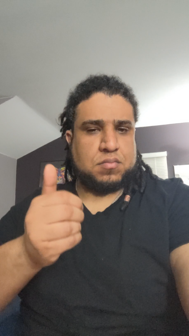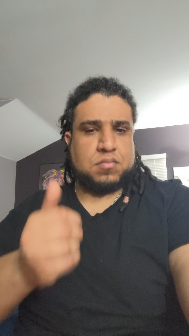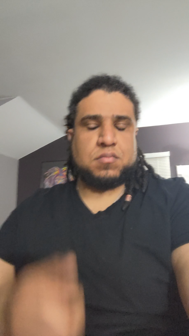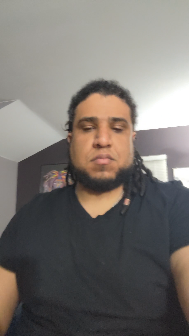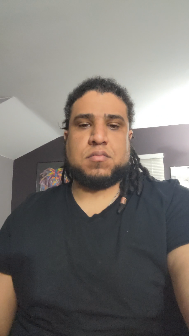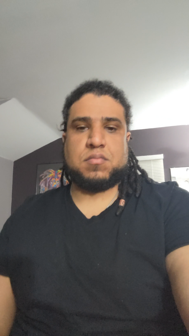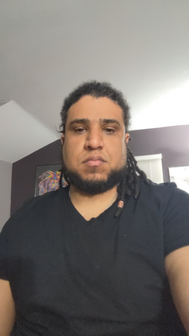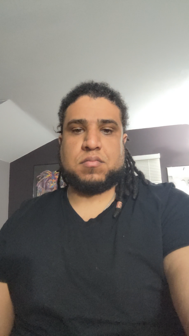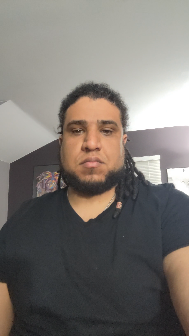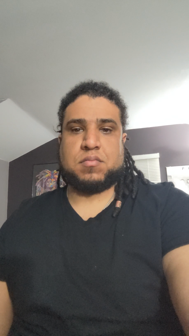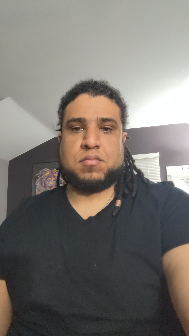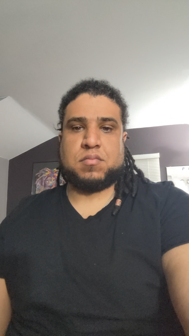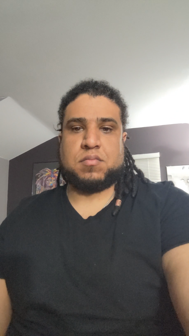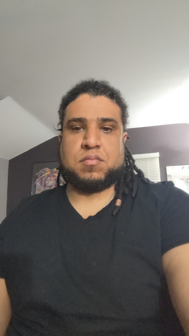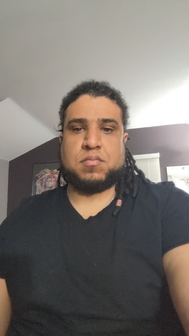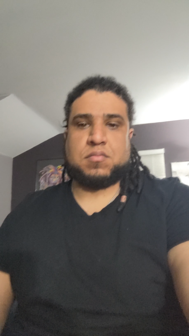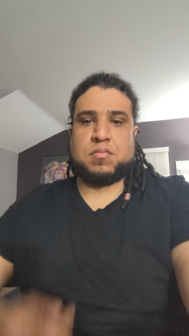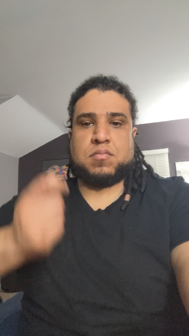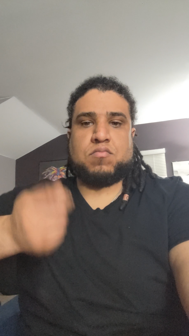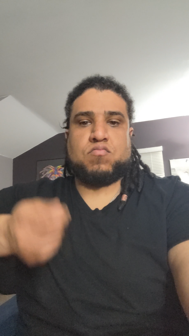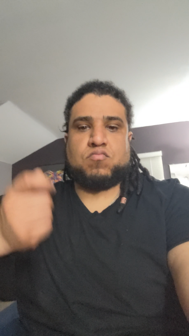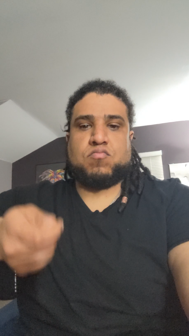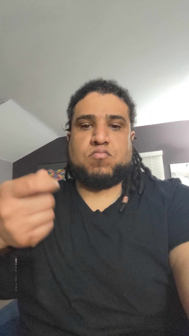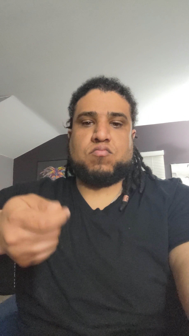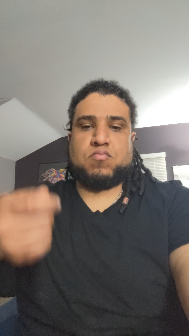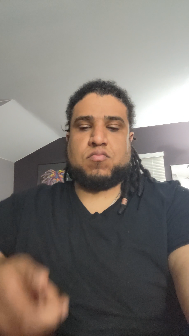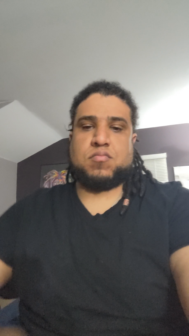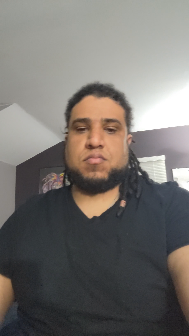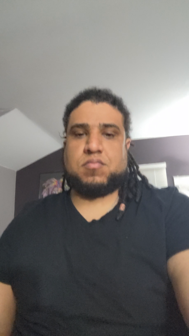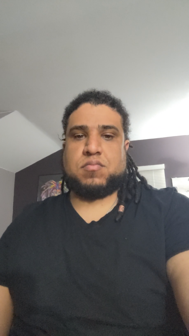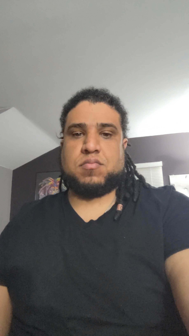cart